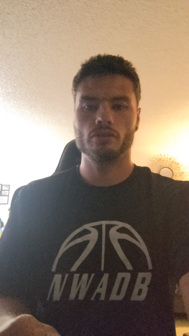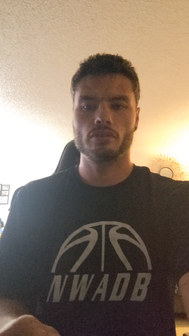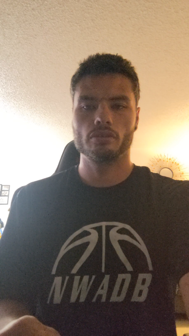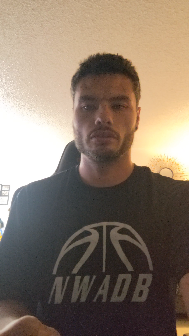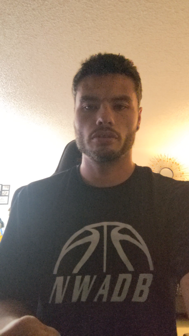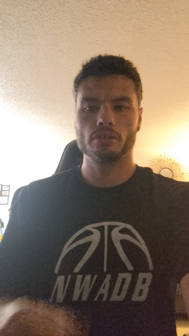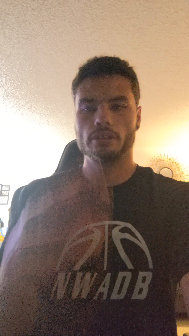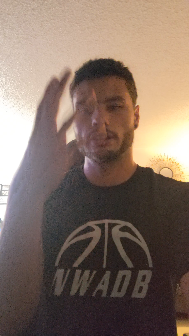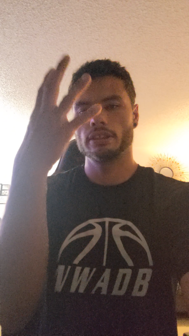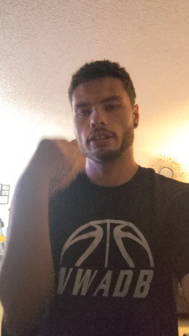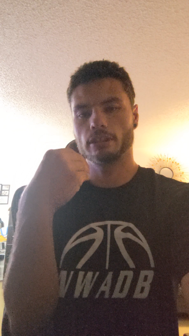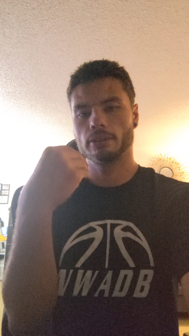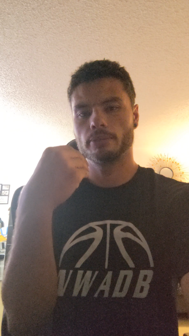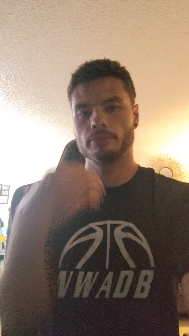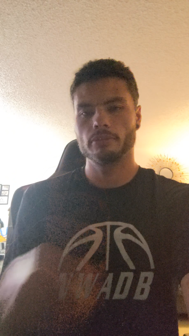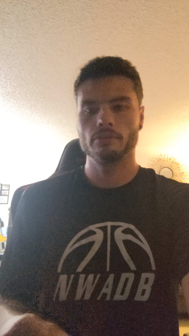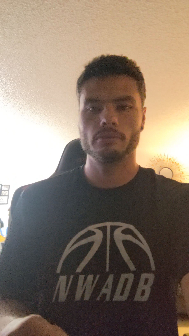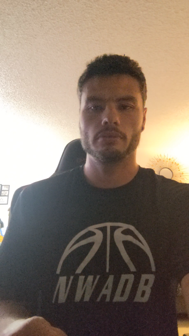asleep